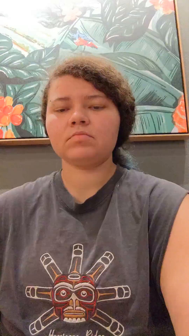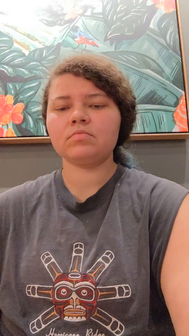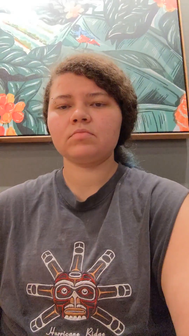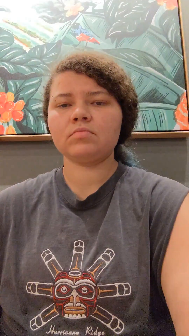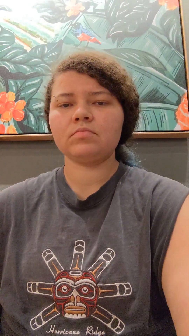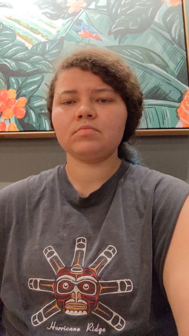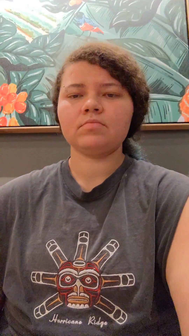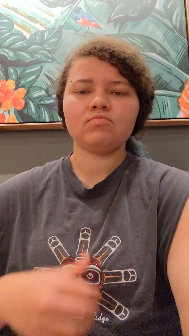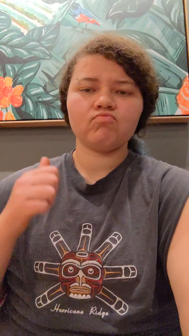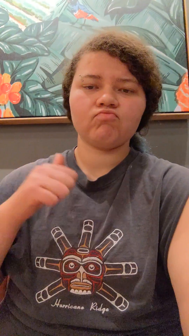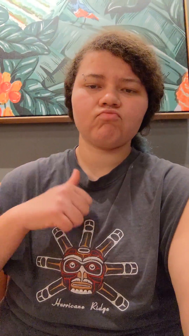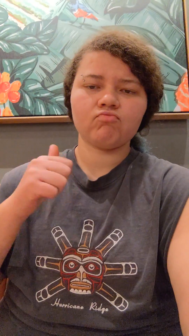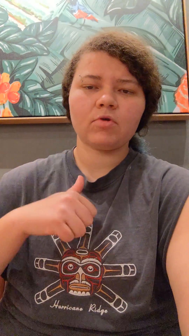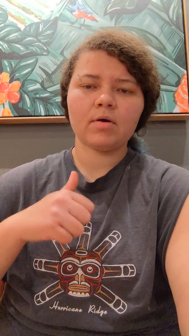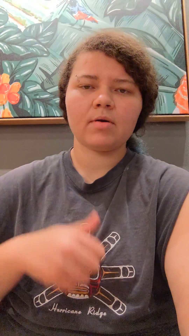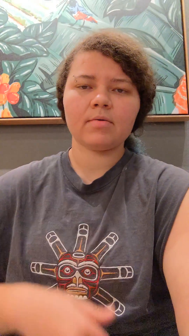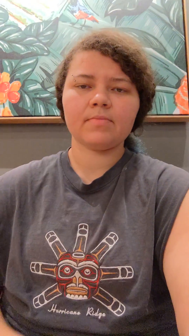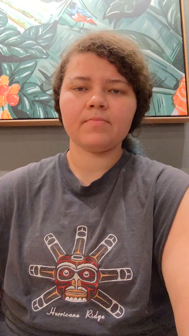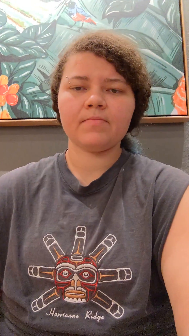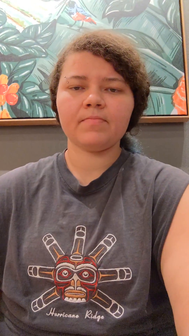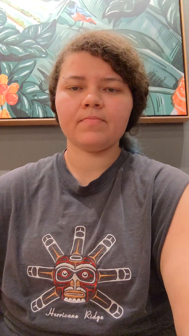rock